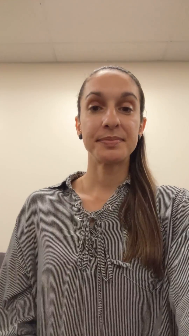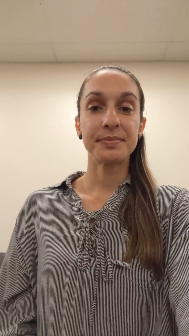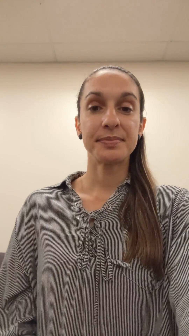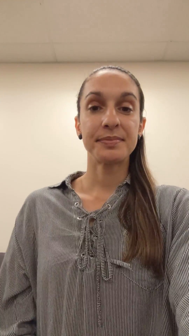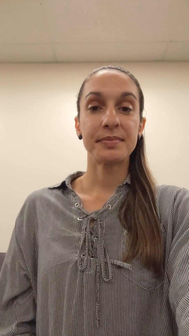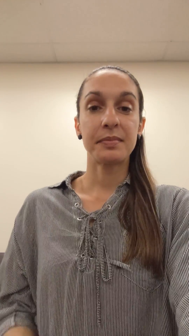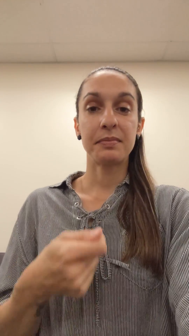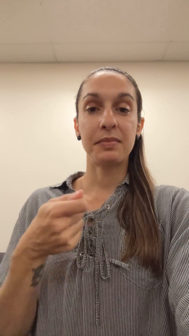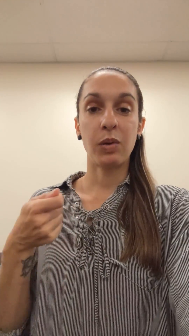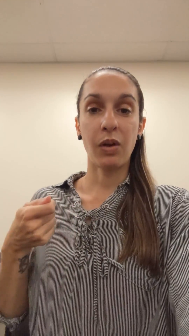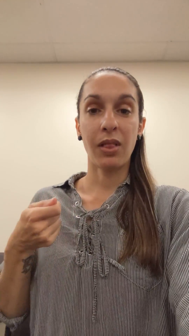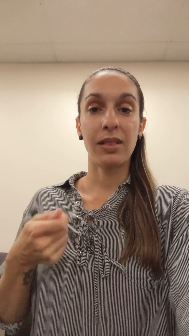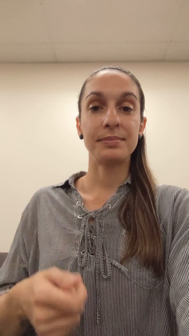pull